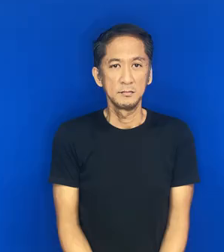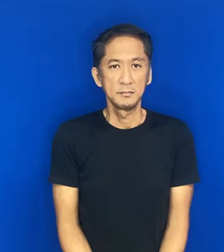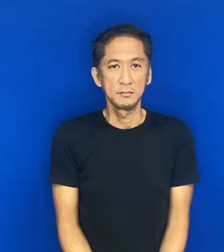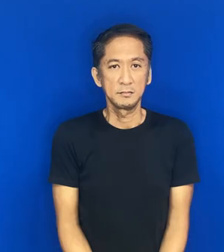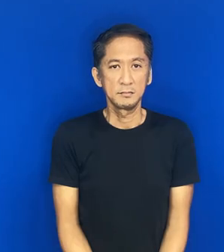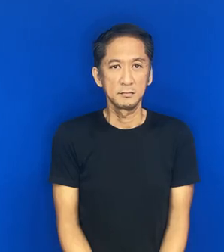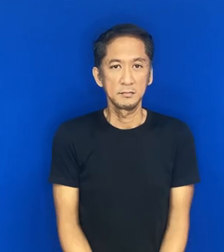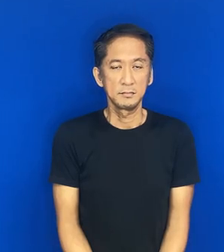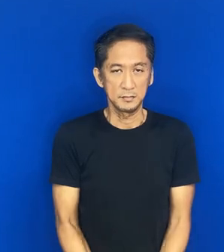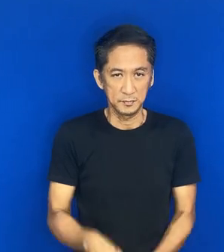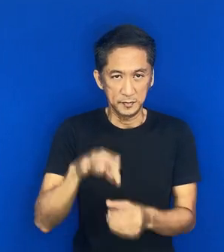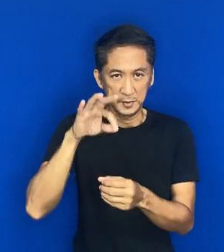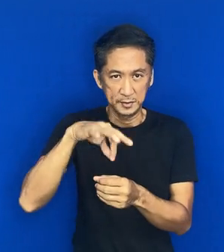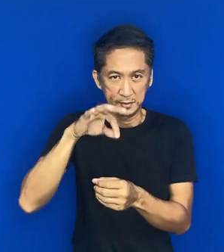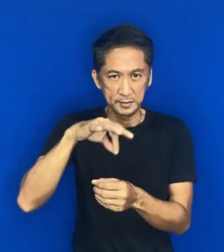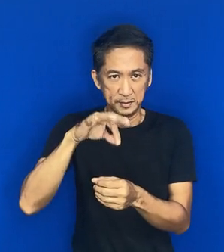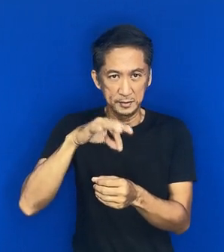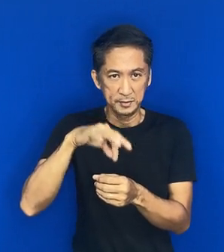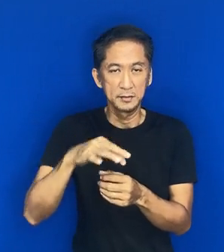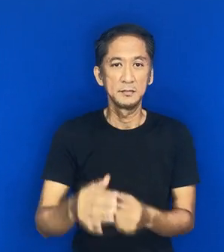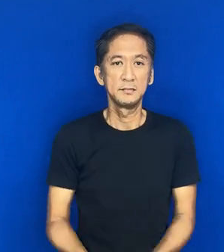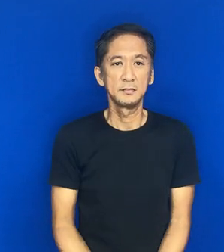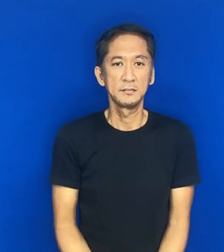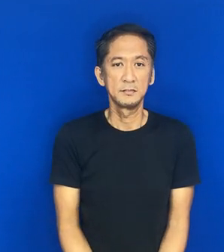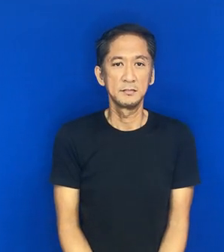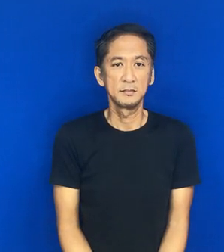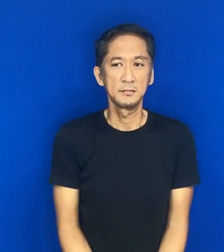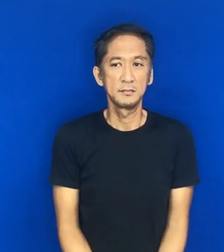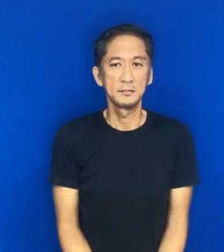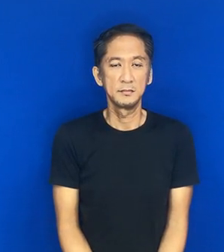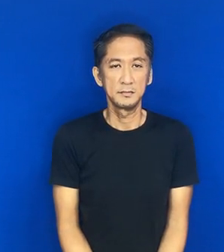tea